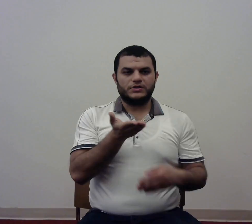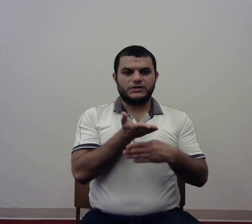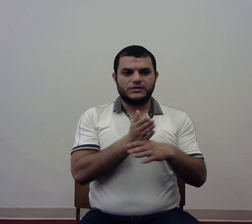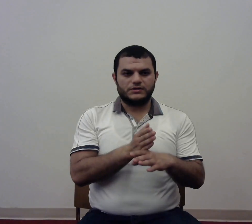xirda